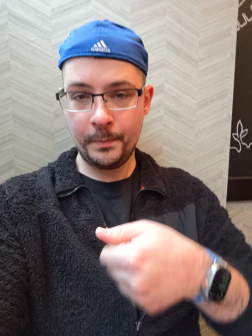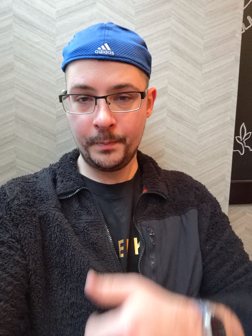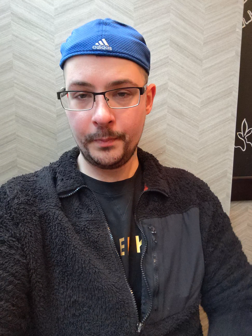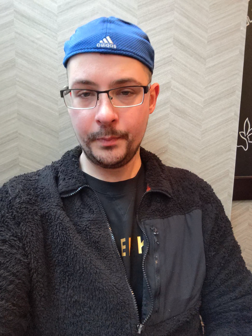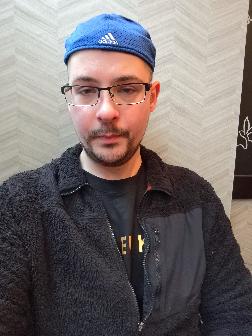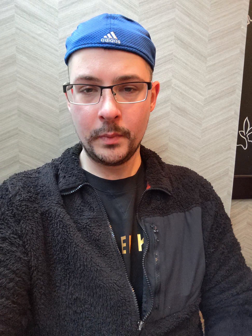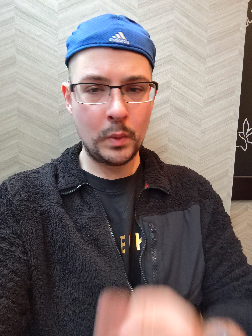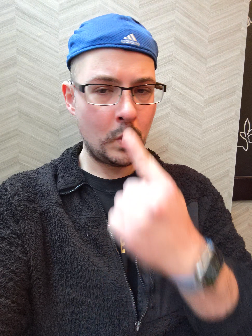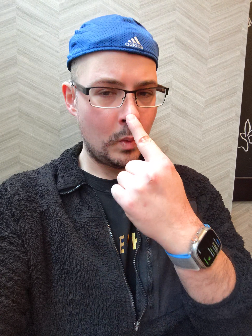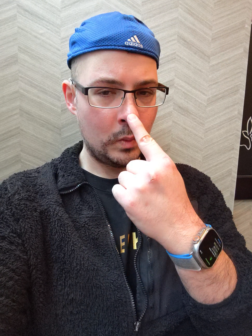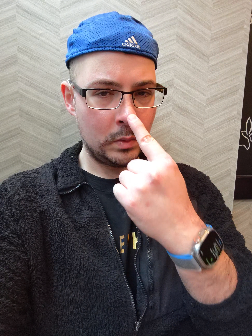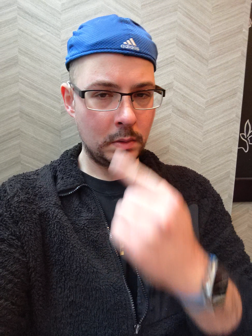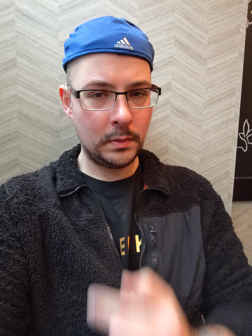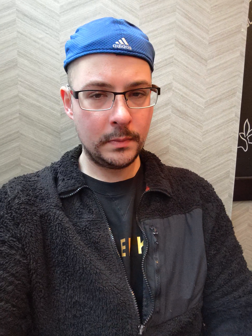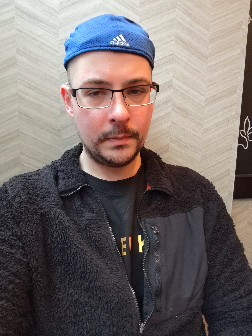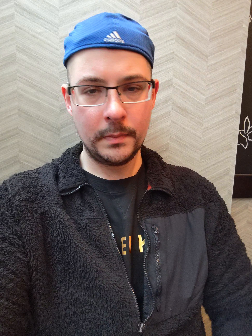nose